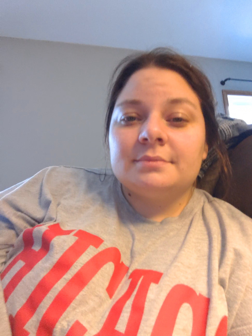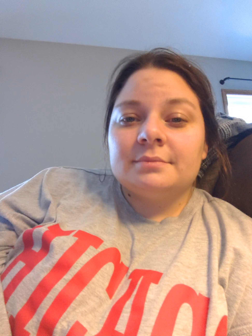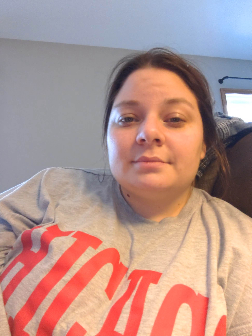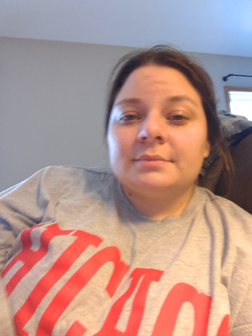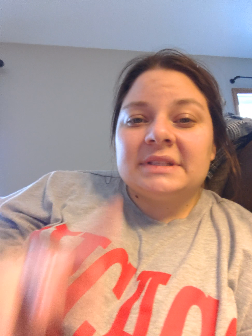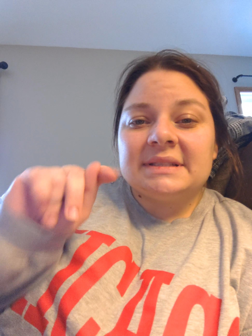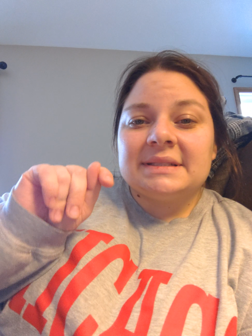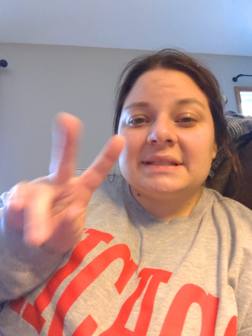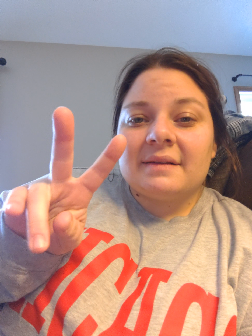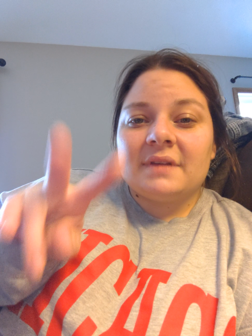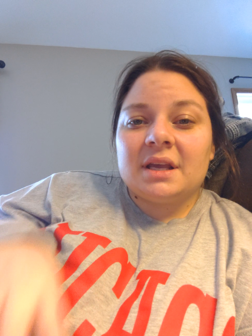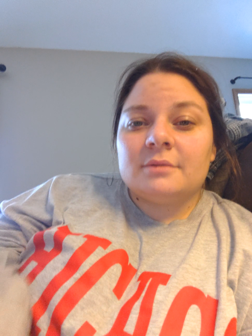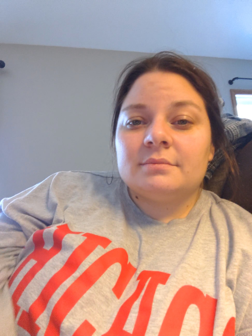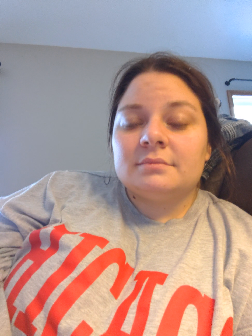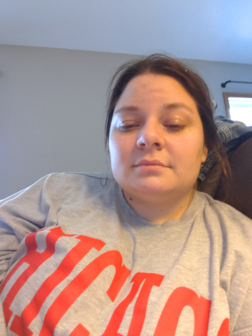TV